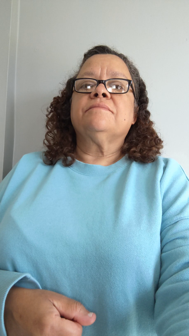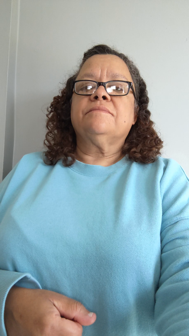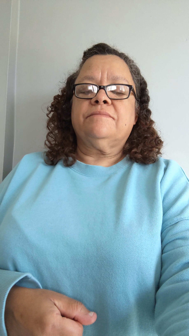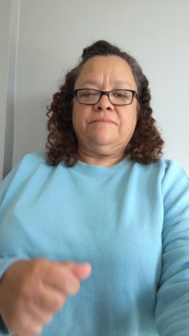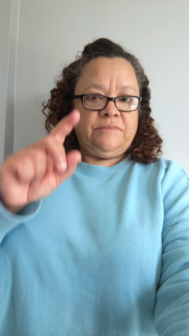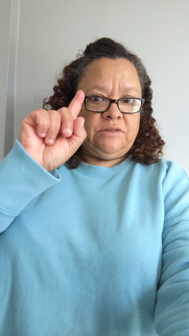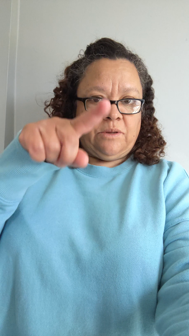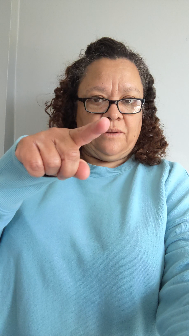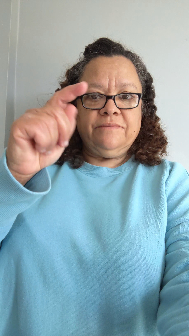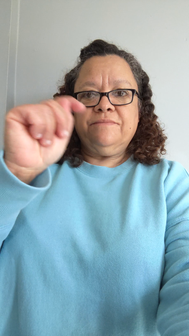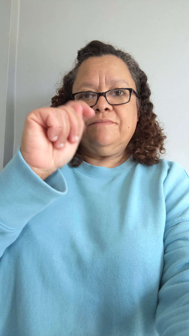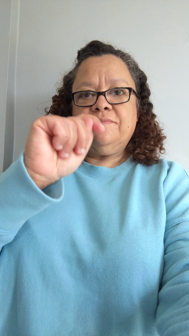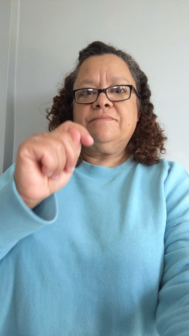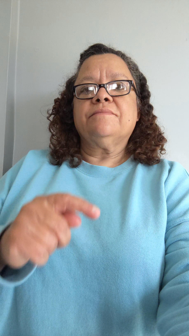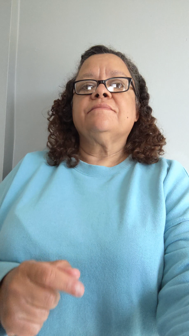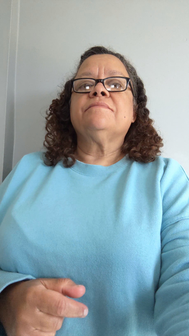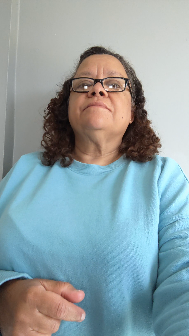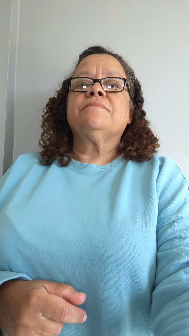go potty